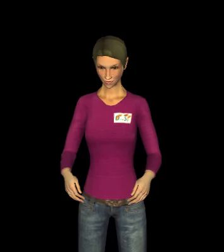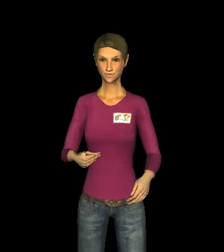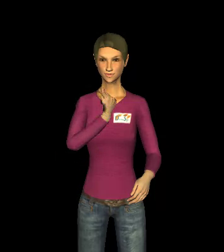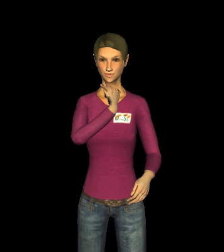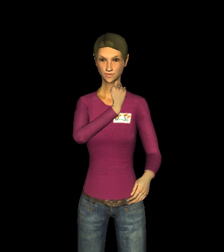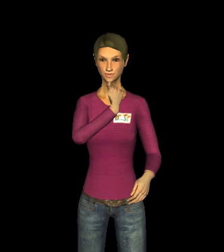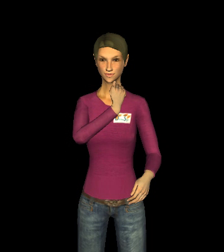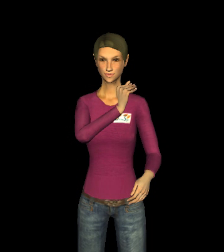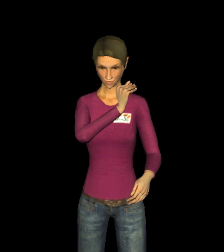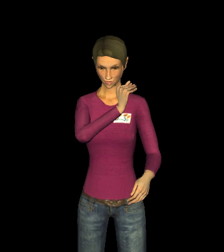شتاء